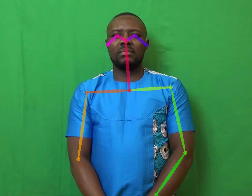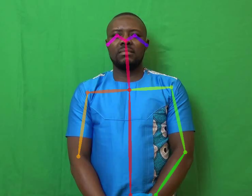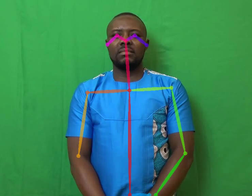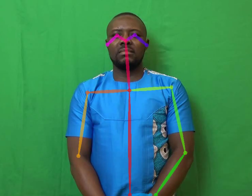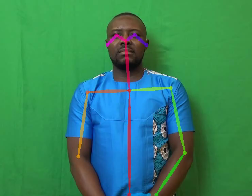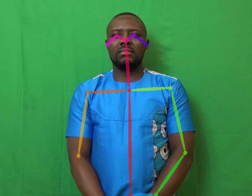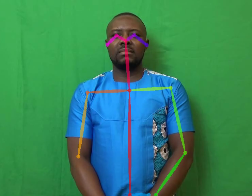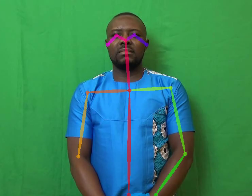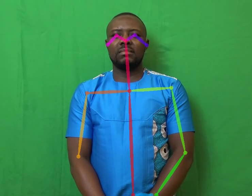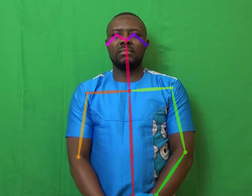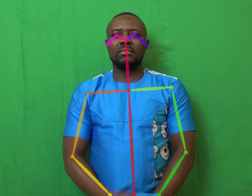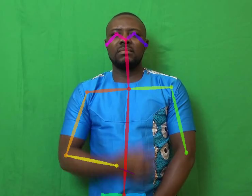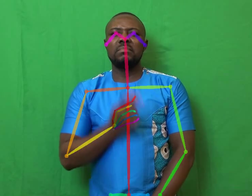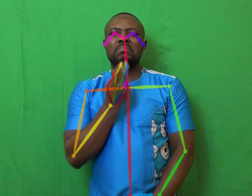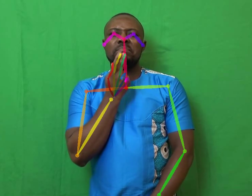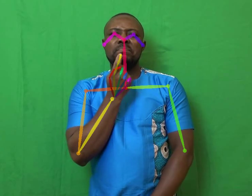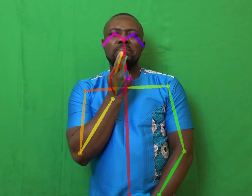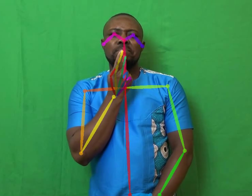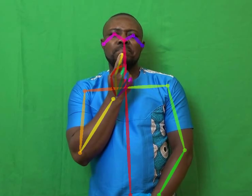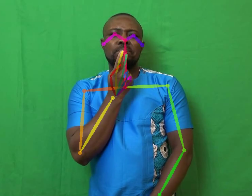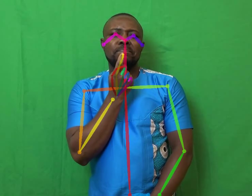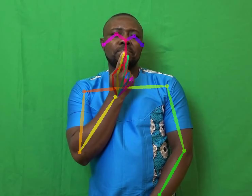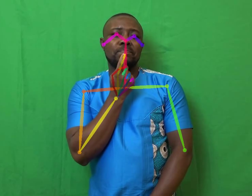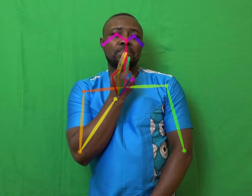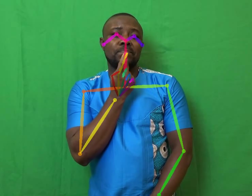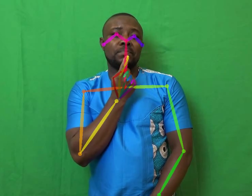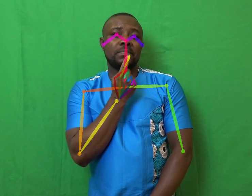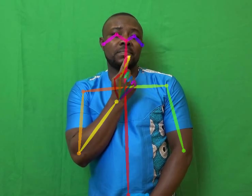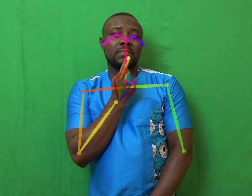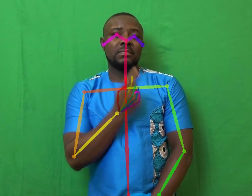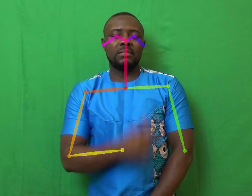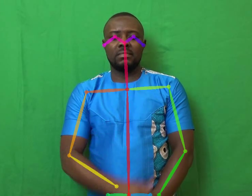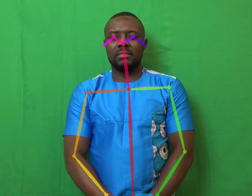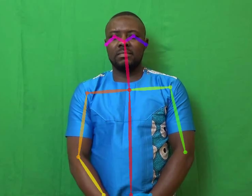pink